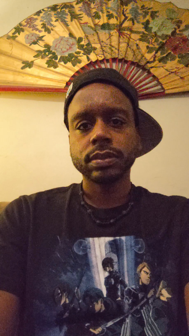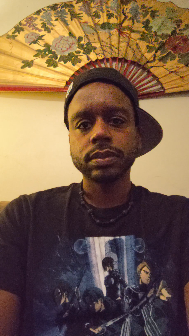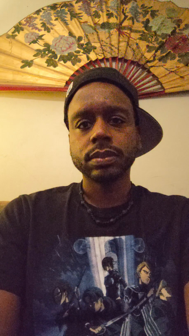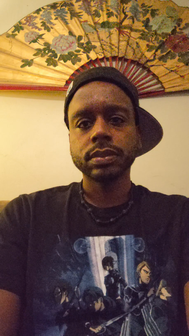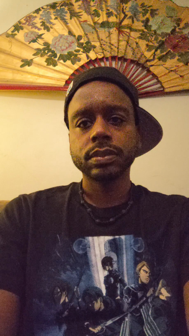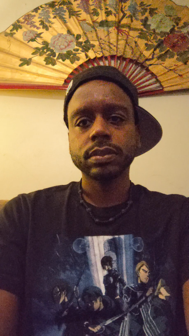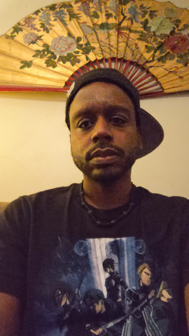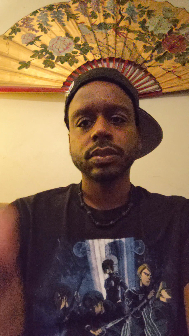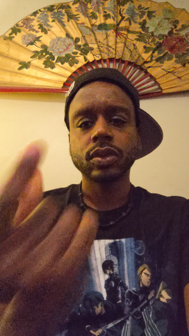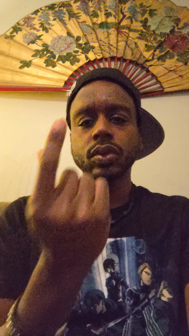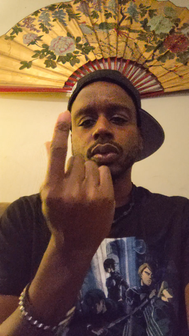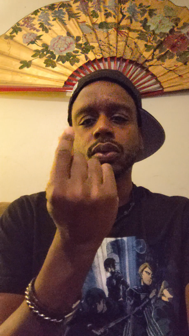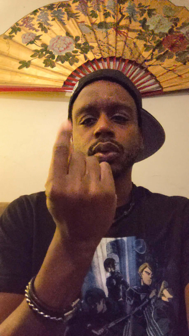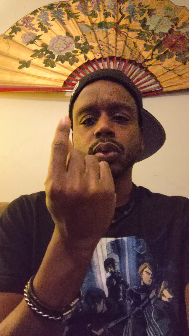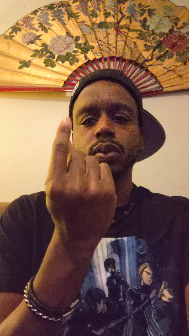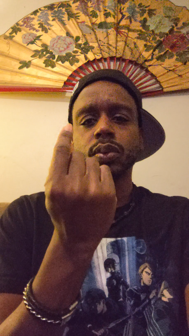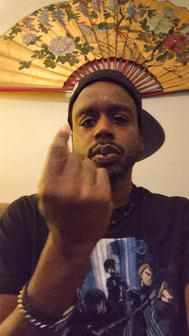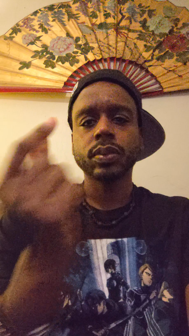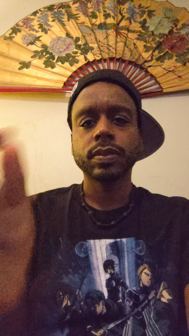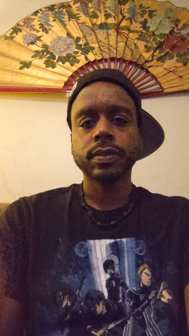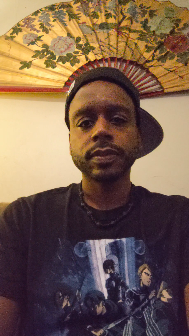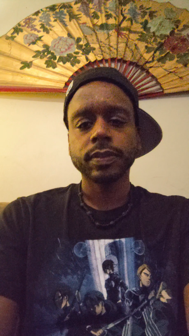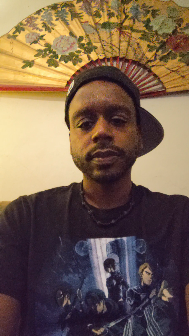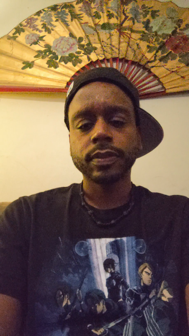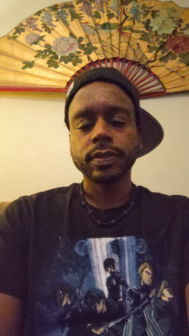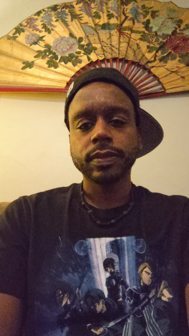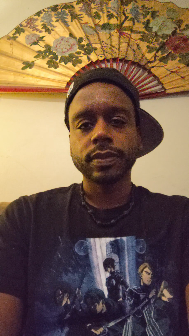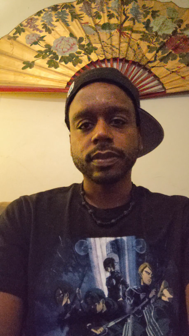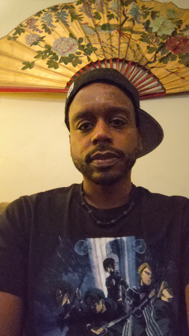do